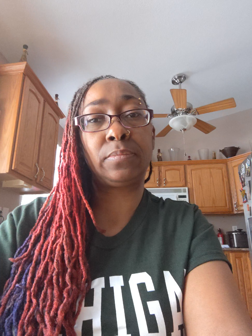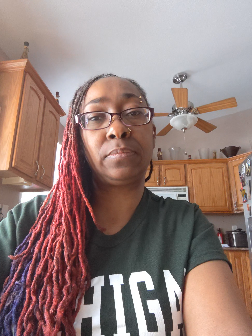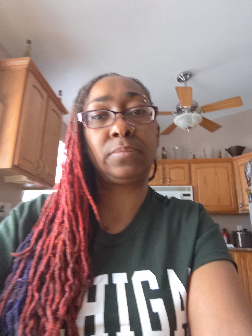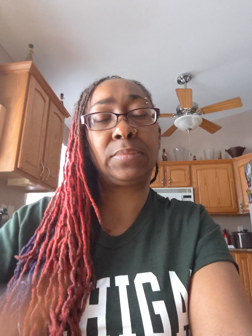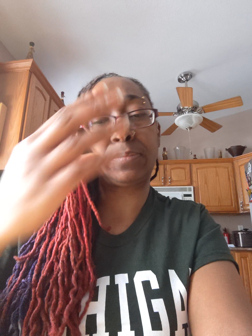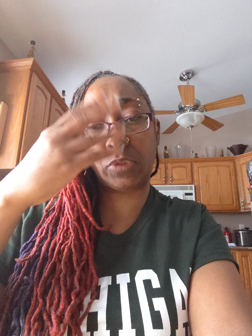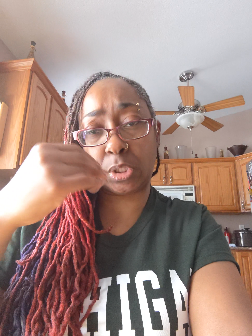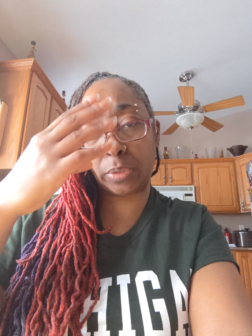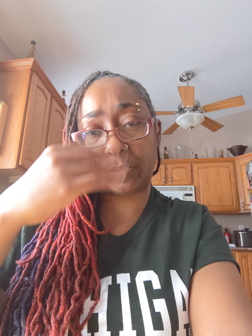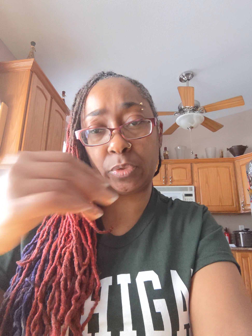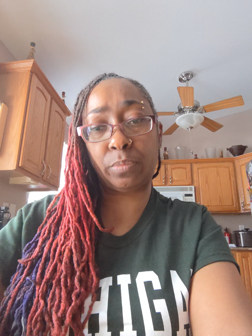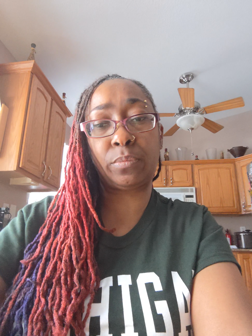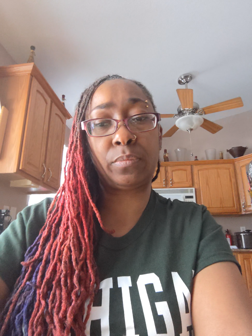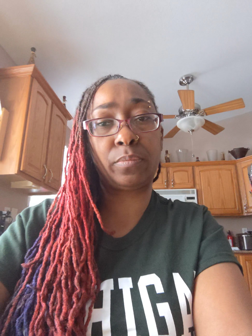sleepy